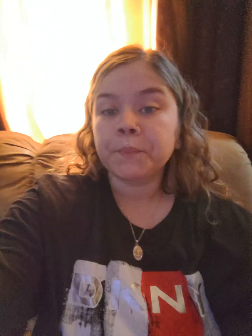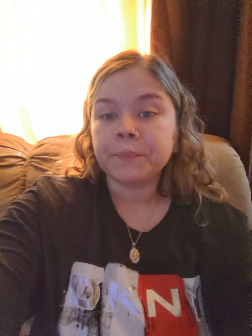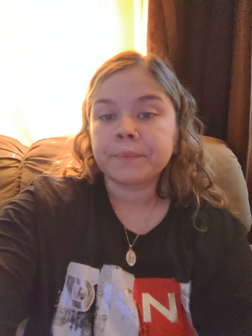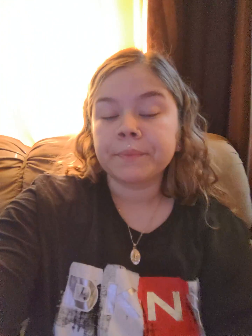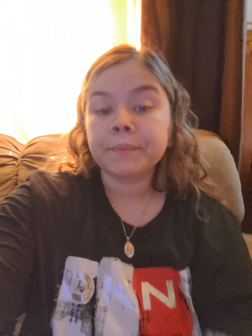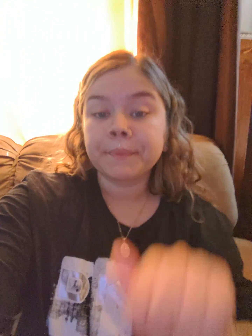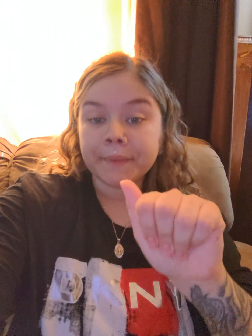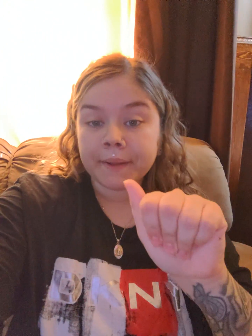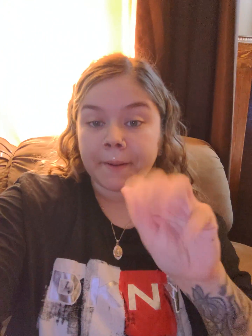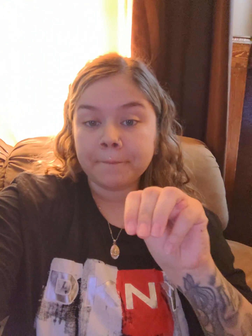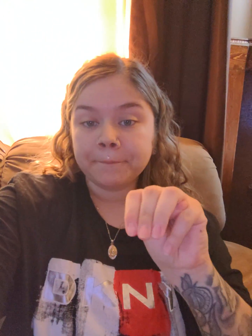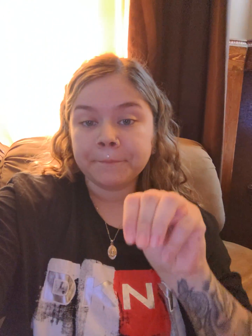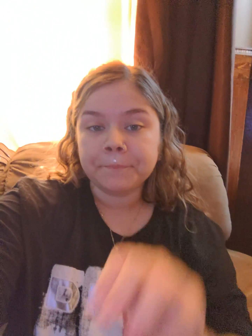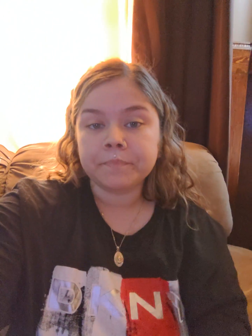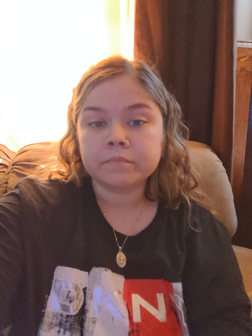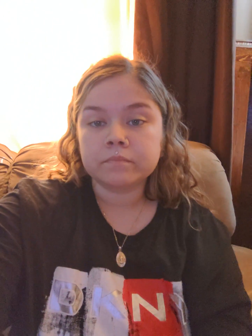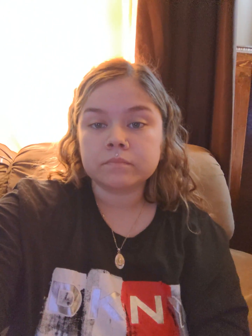am